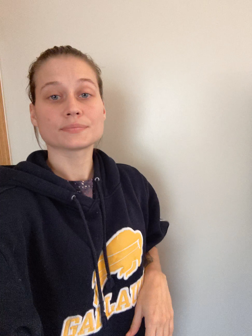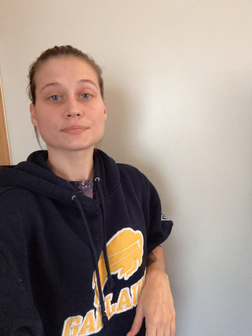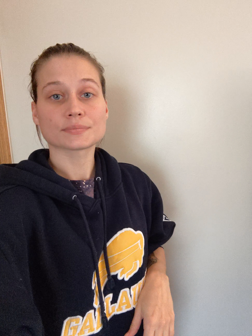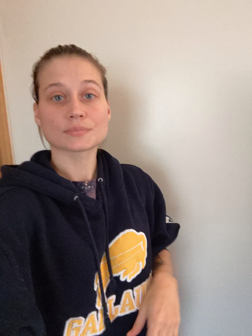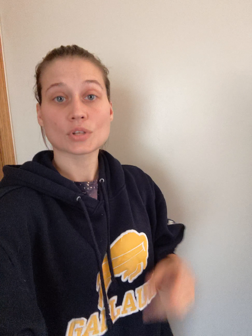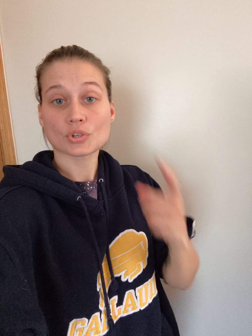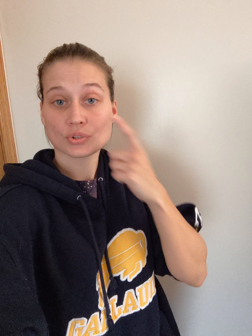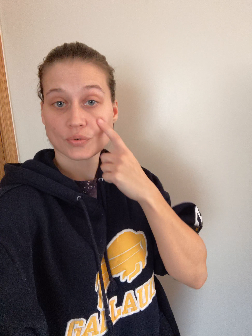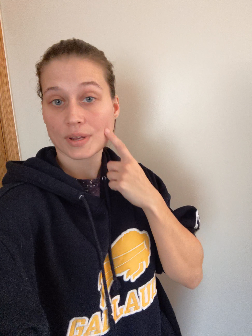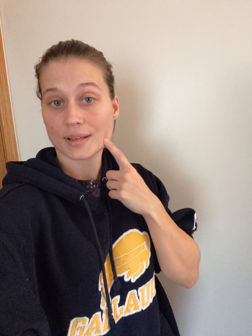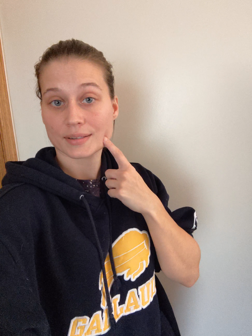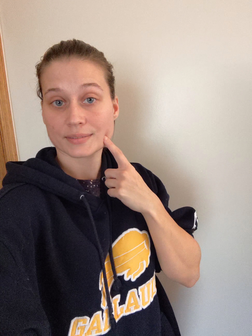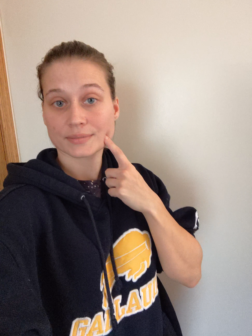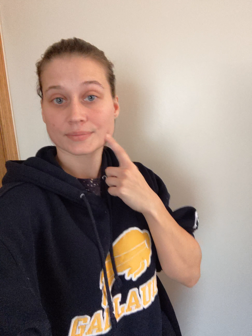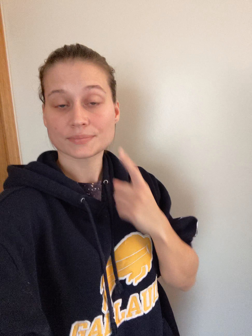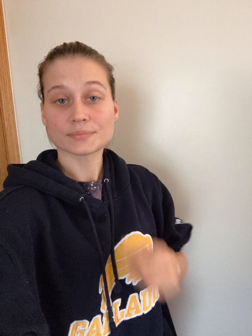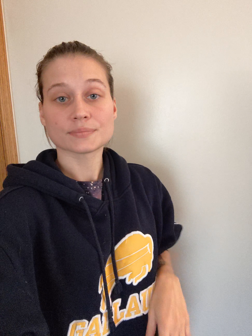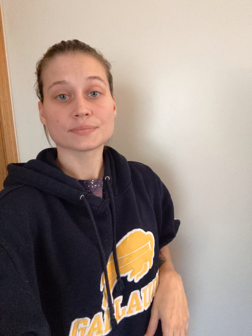cry